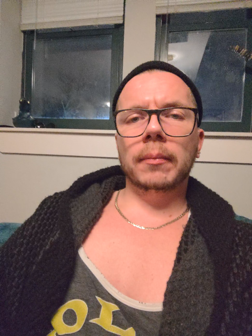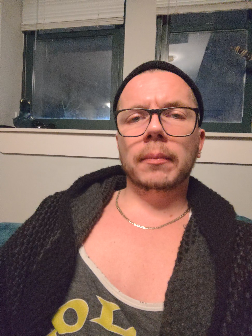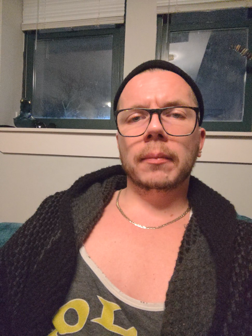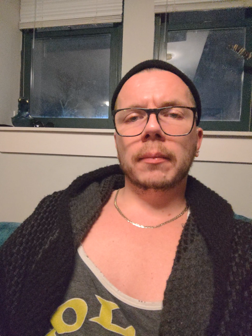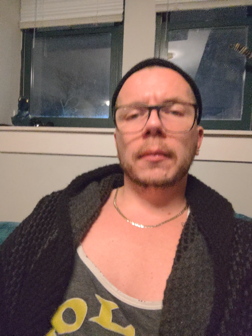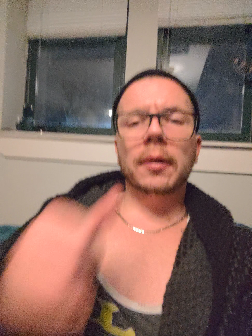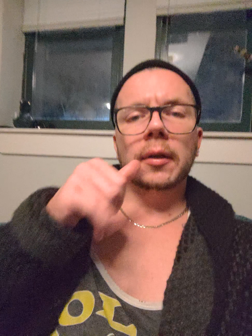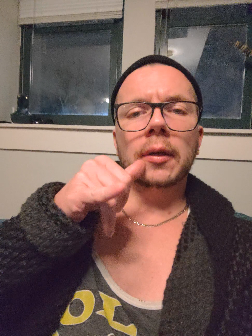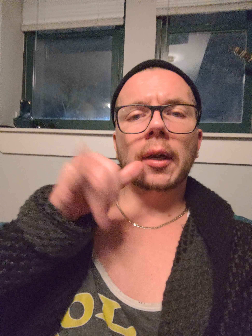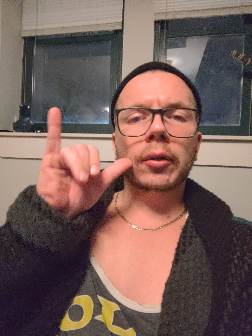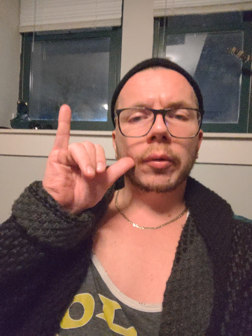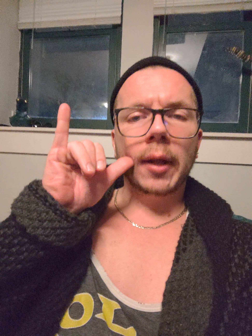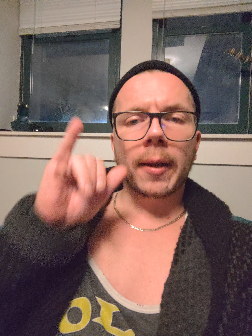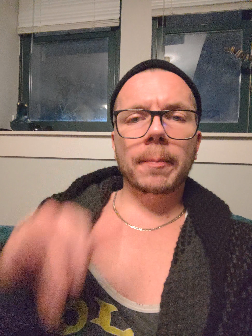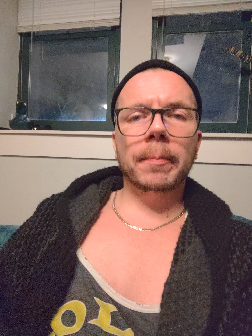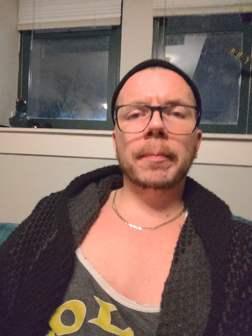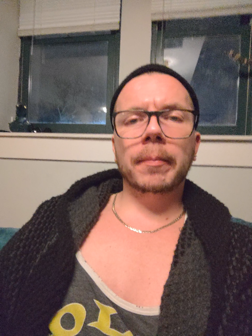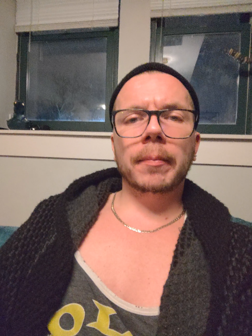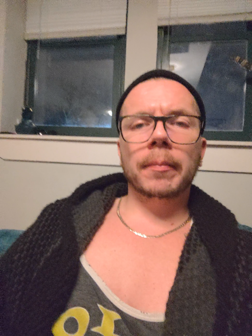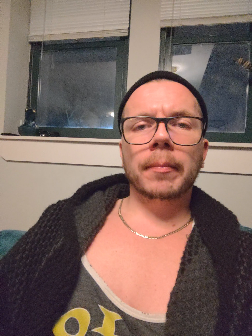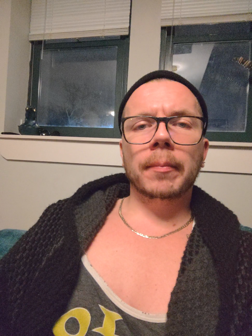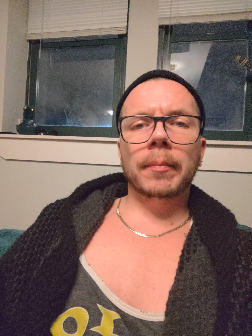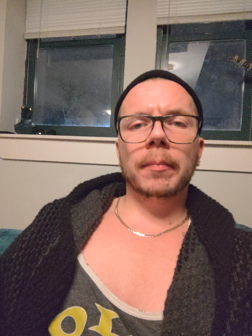yesterday